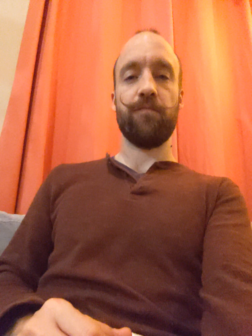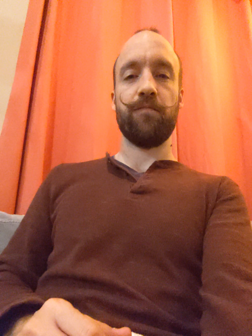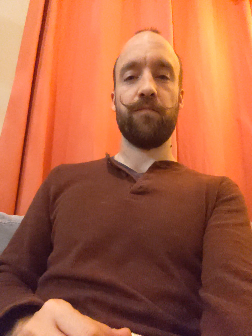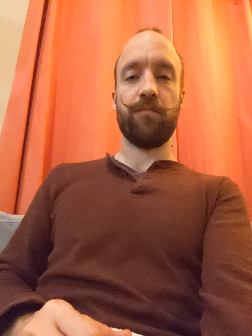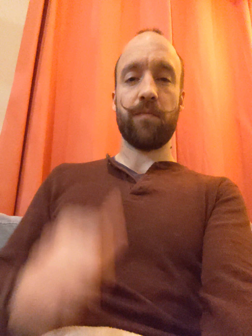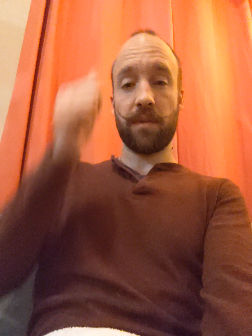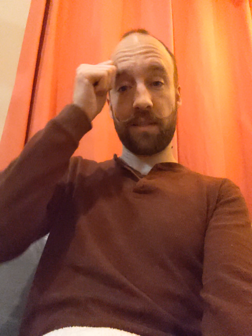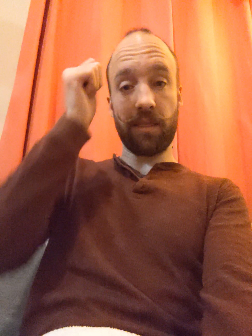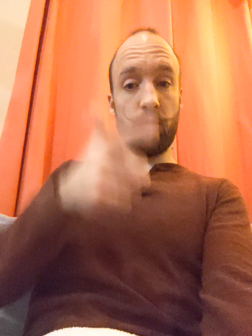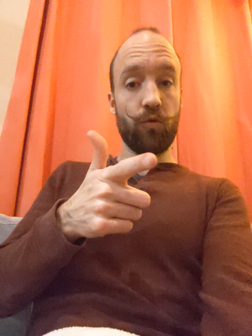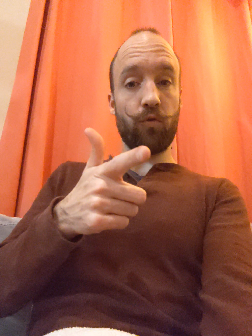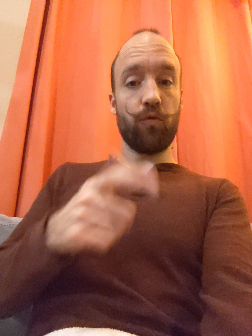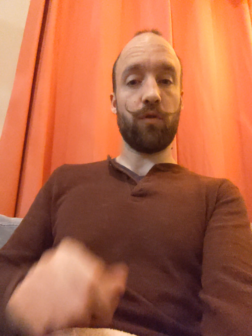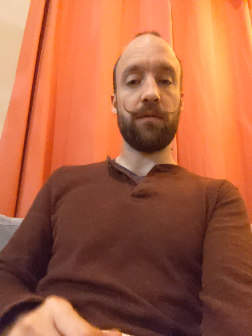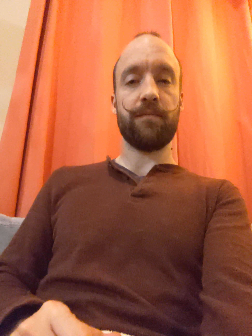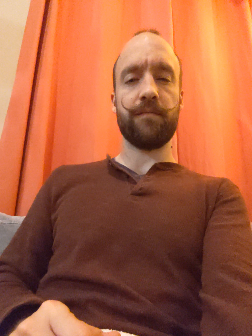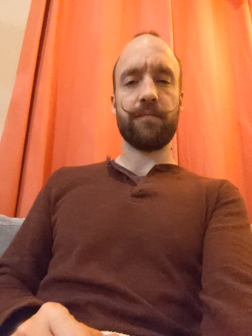brother